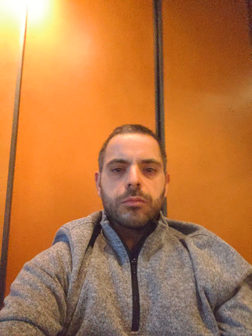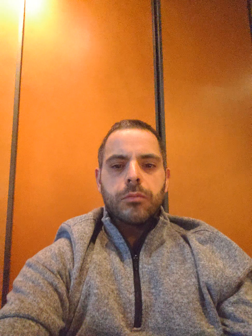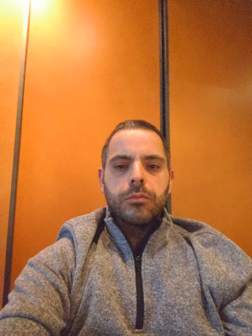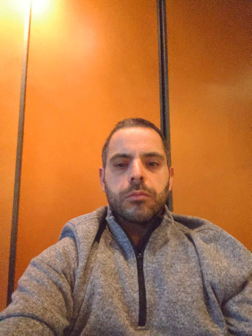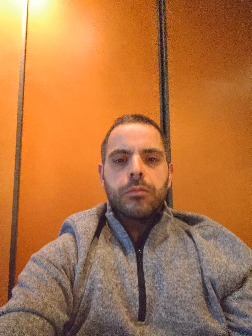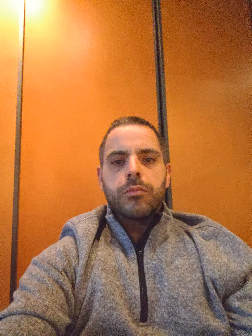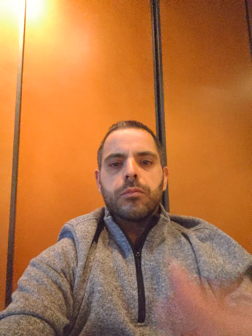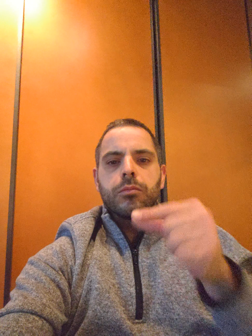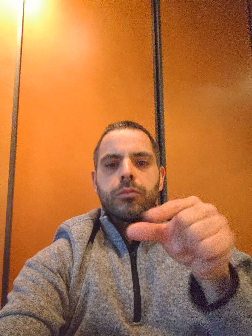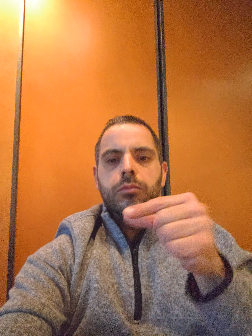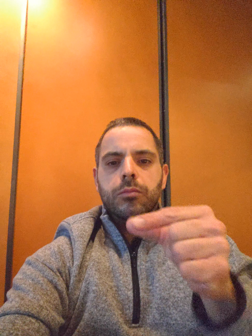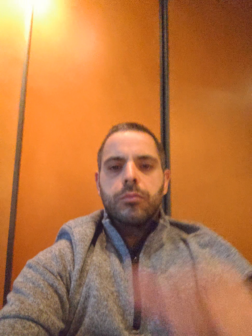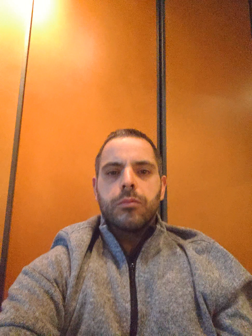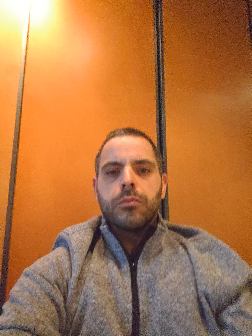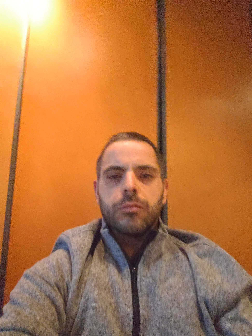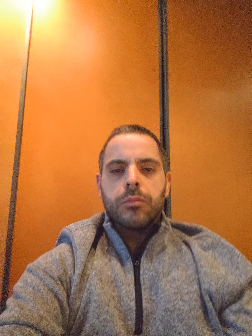green